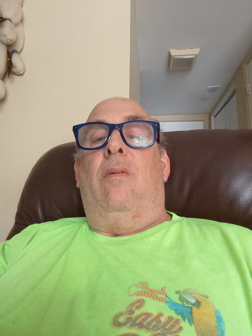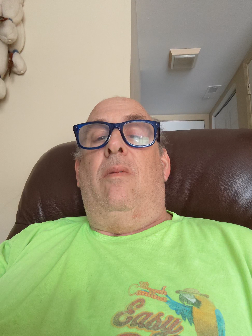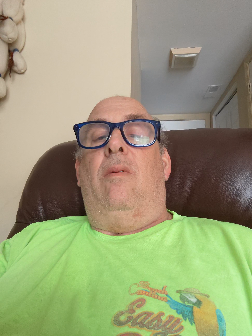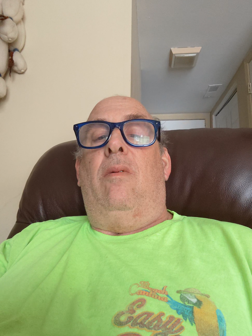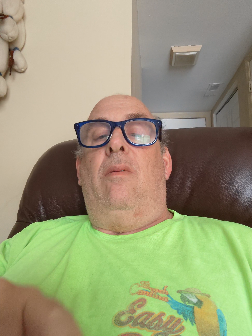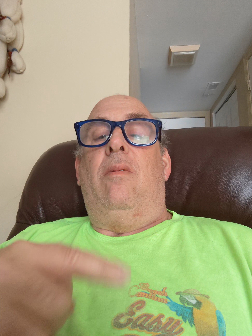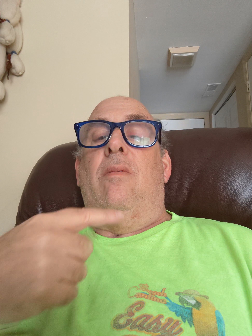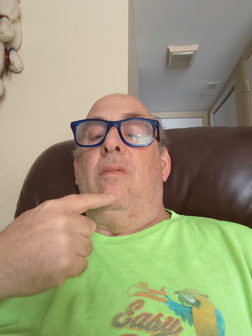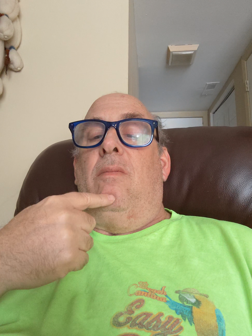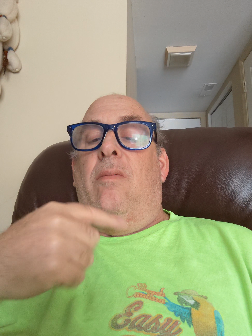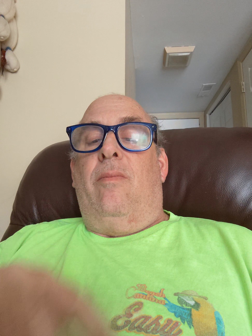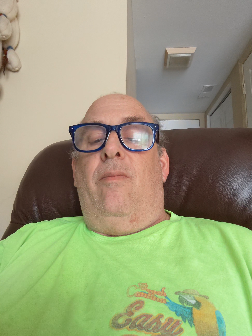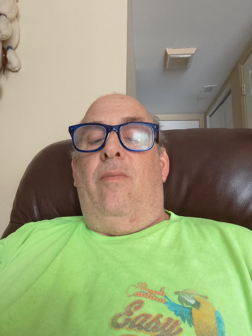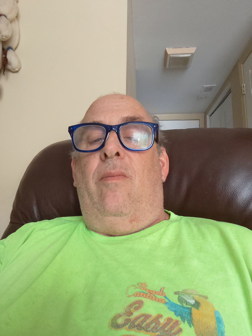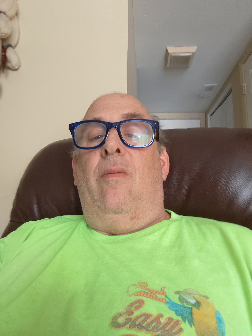chin